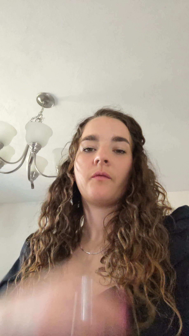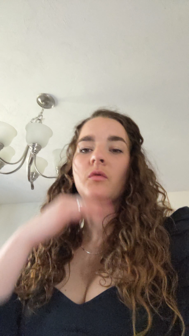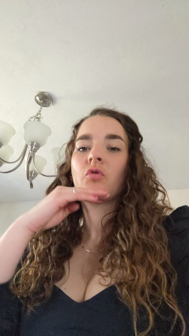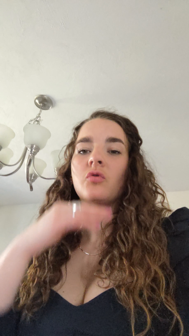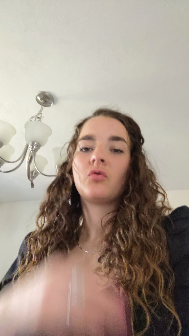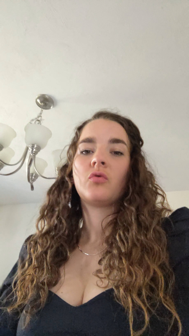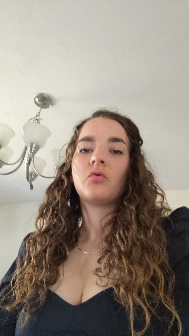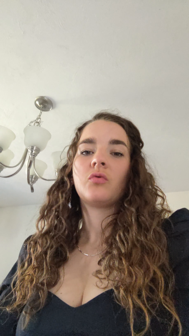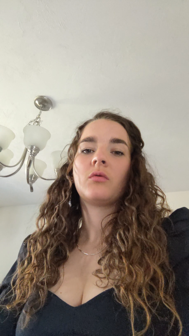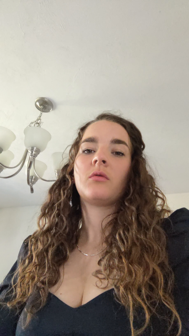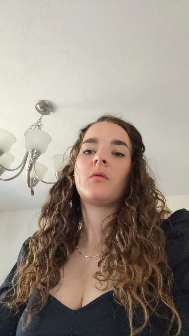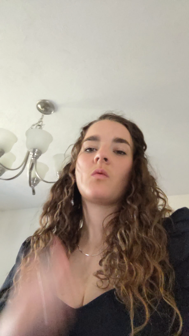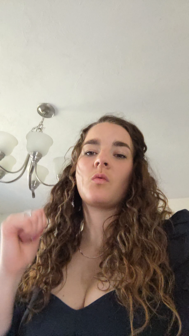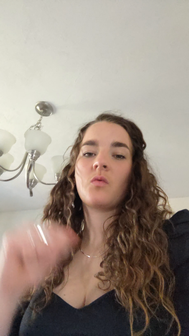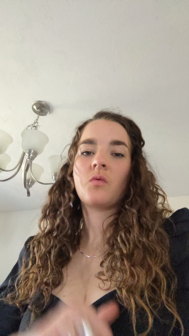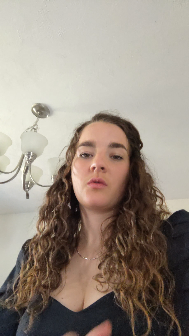coats